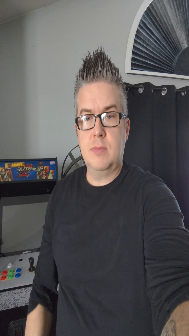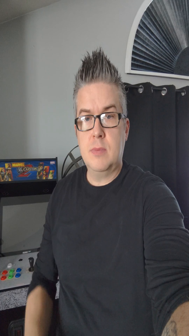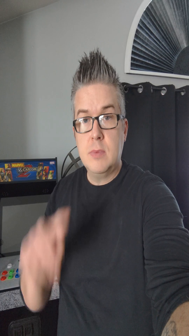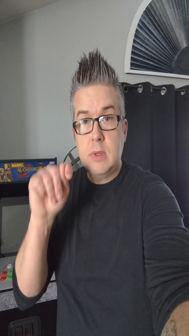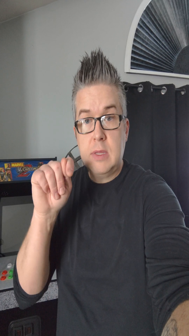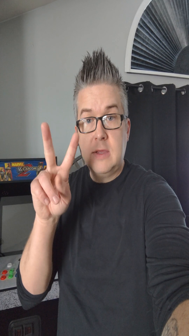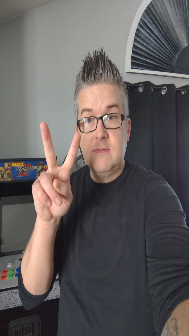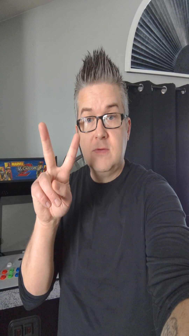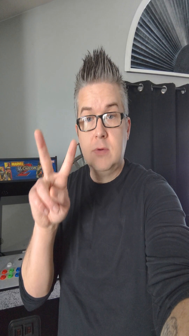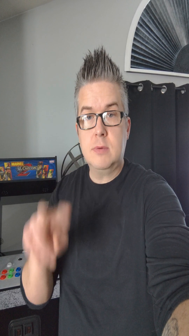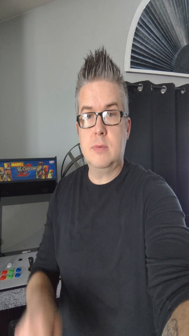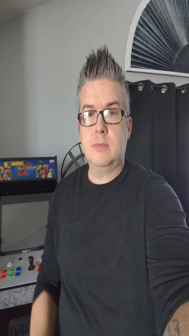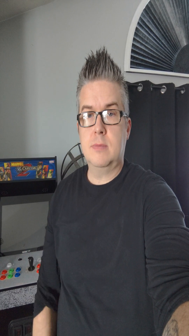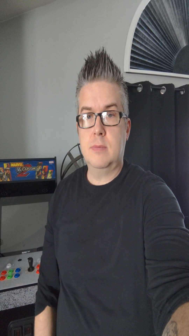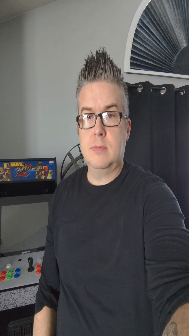TV